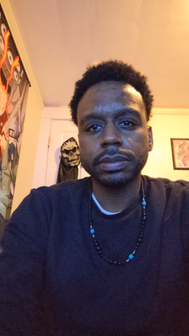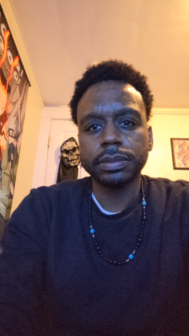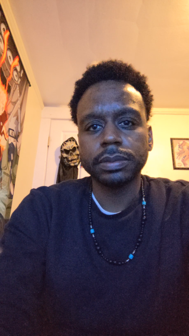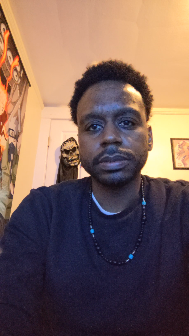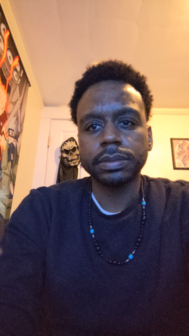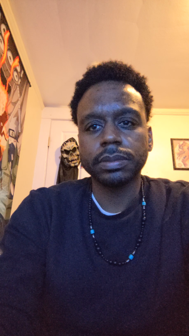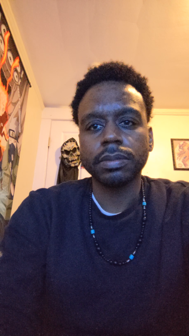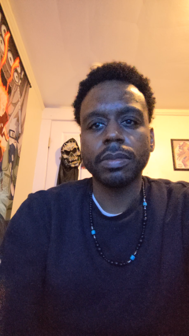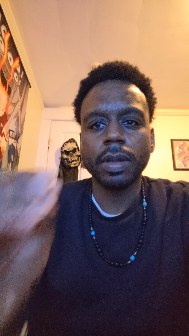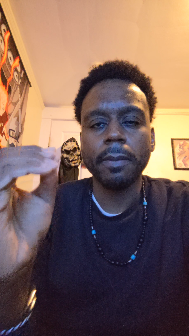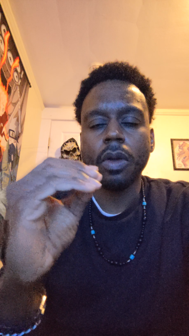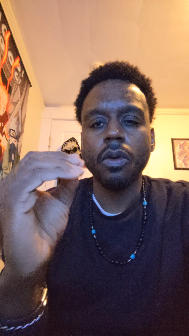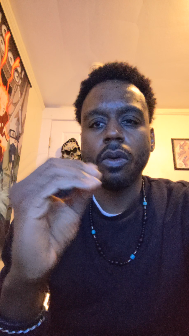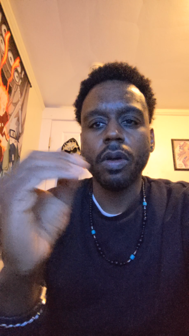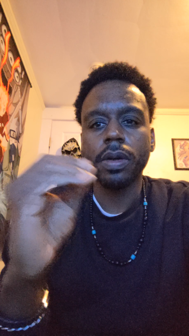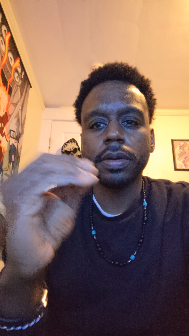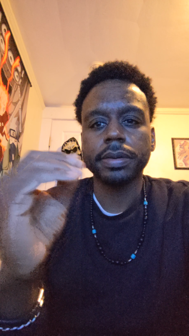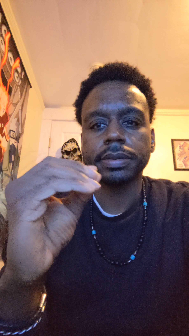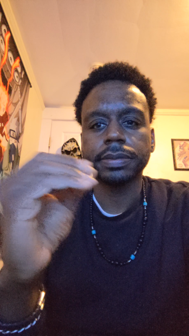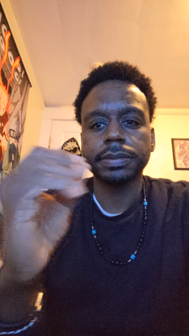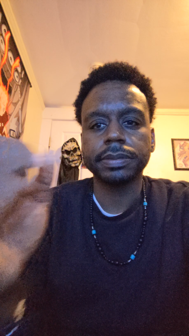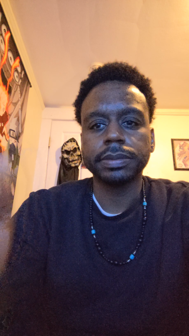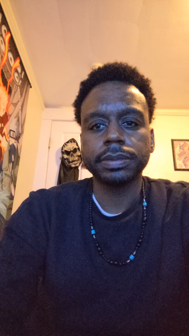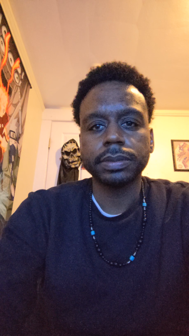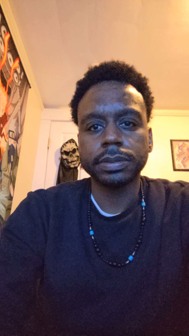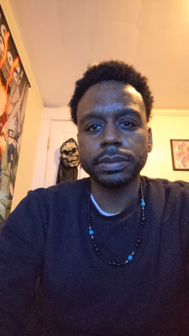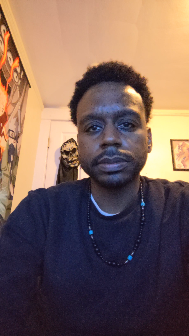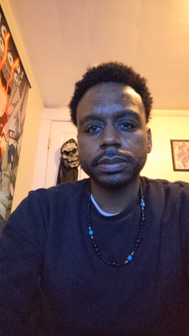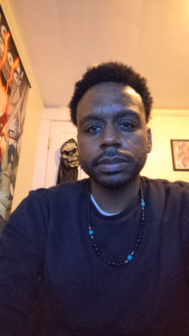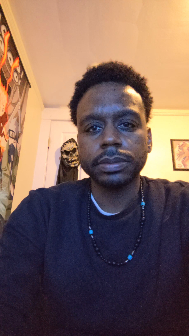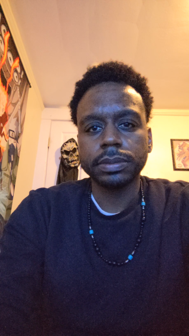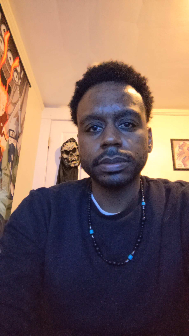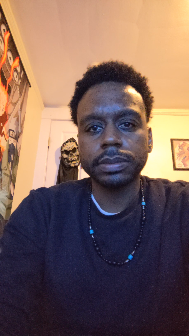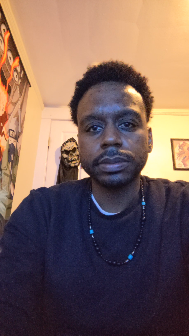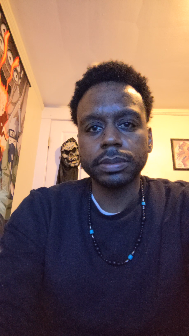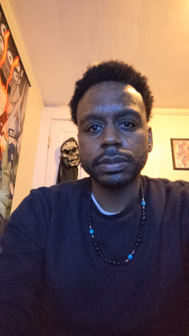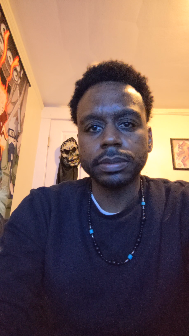more